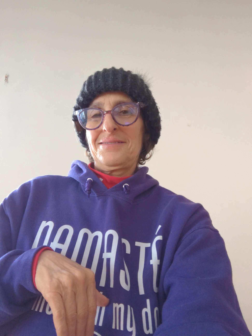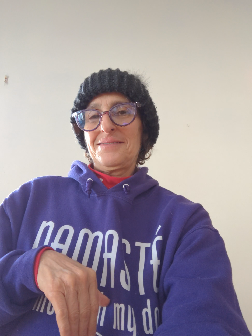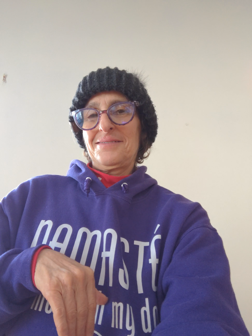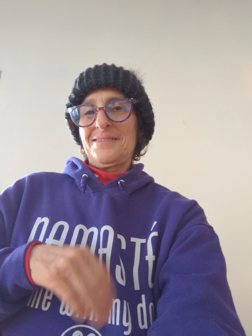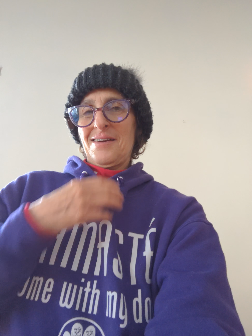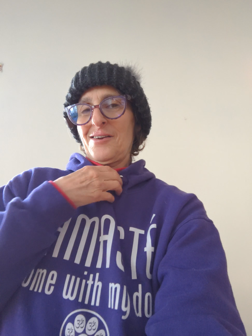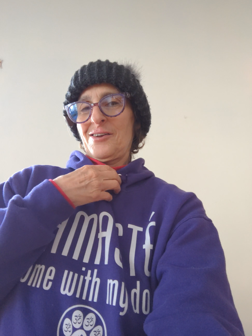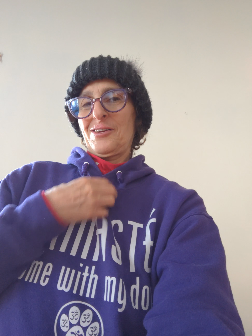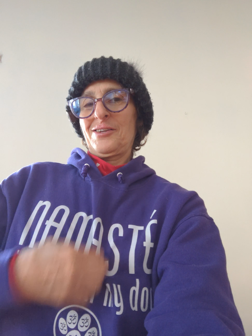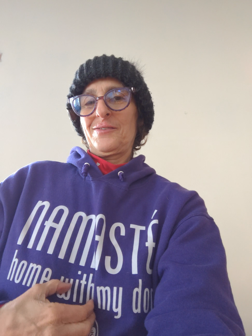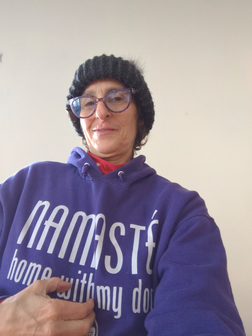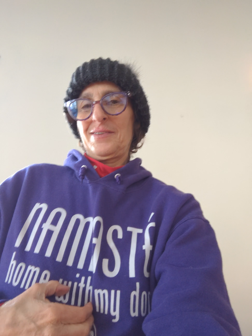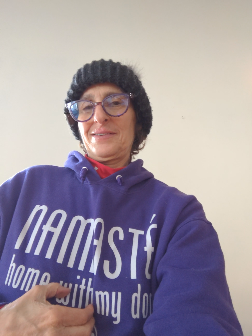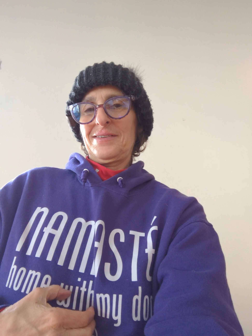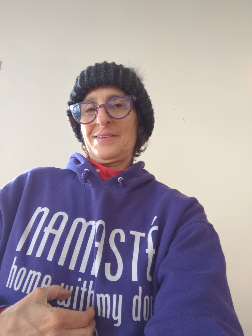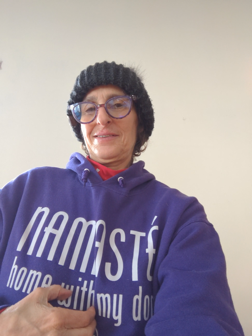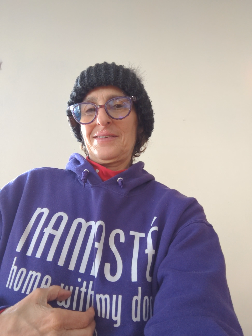hungry